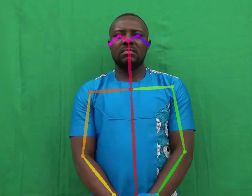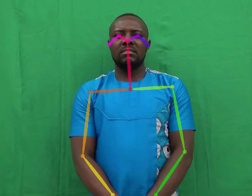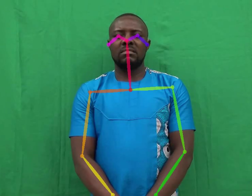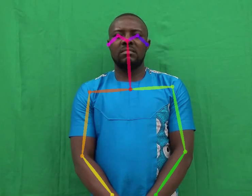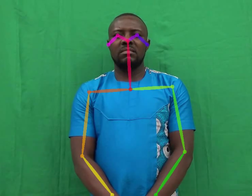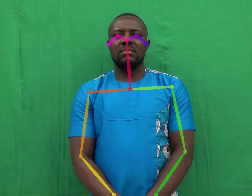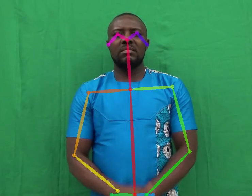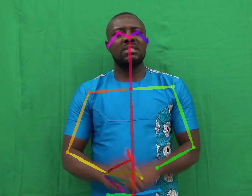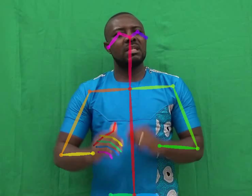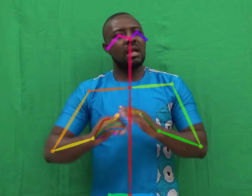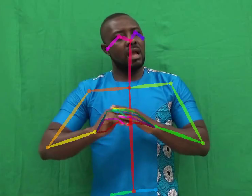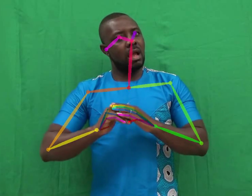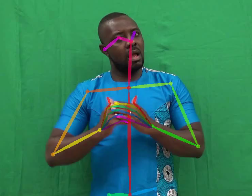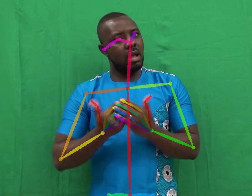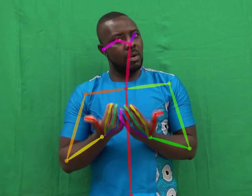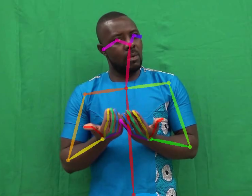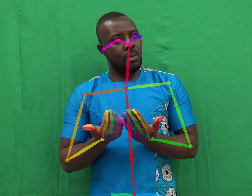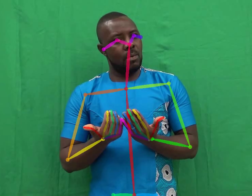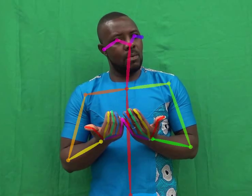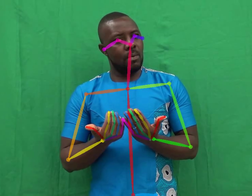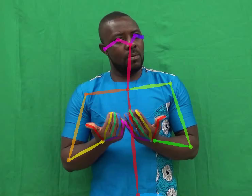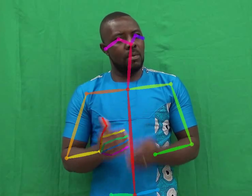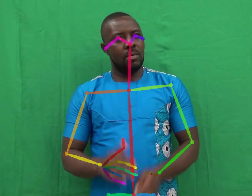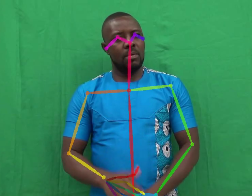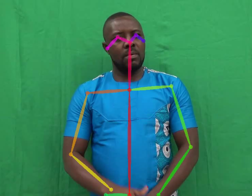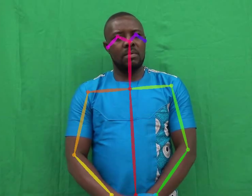how